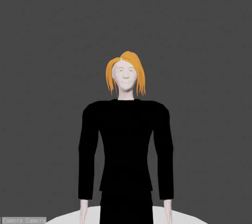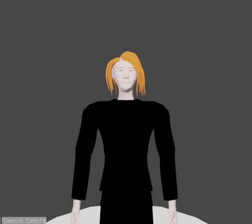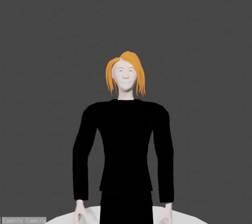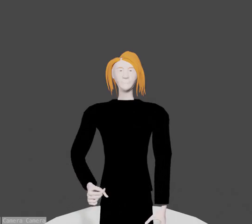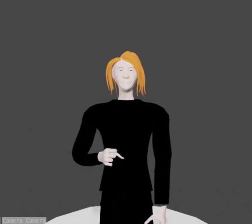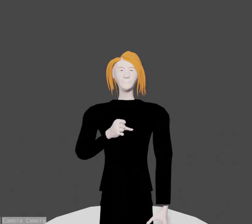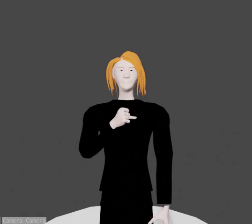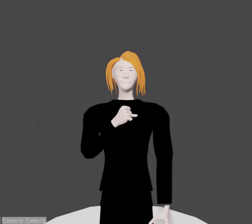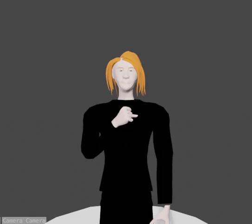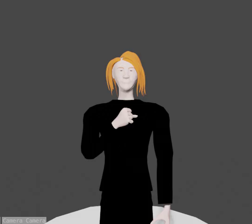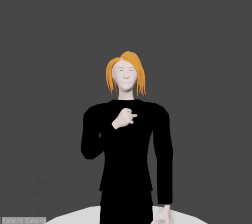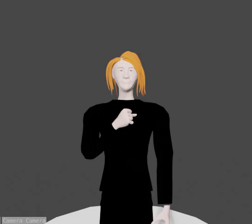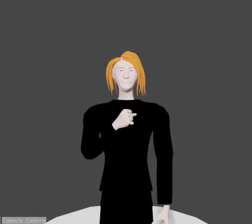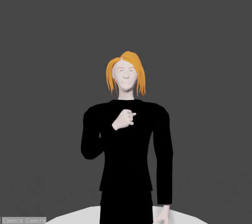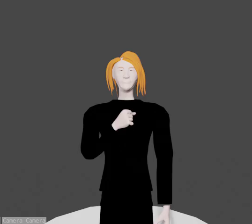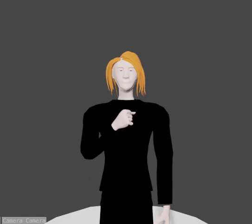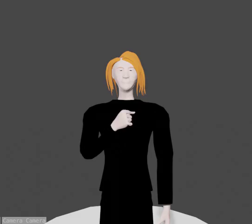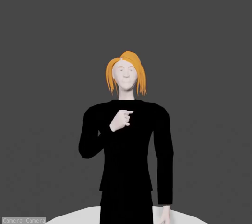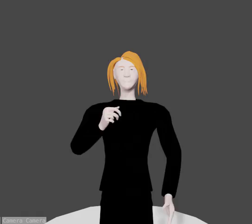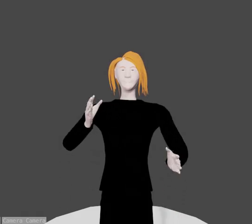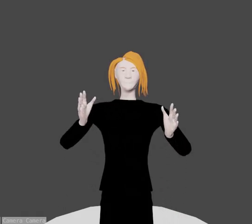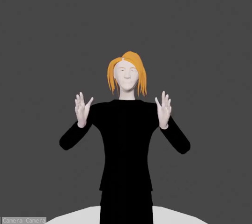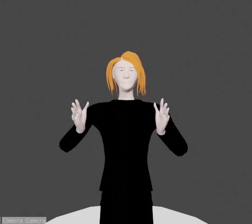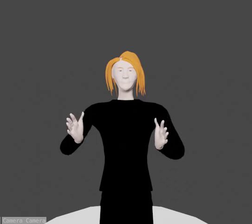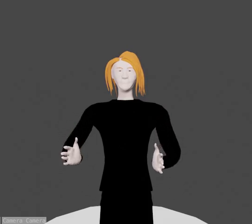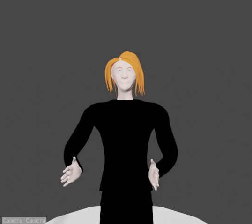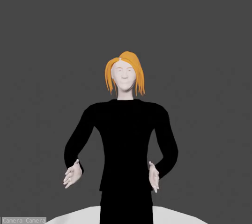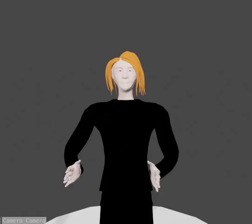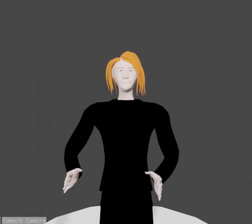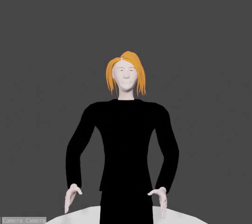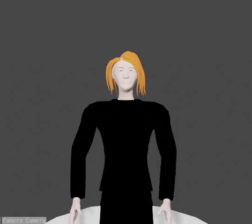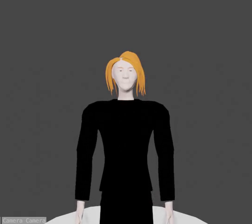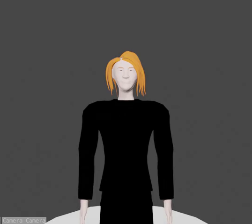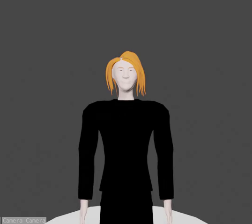Announcer